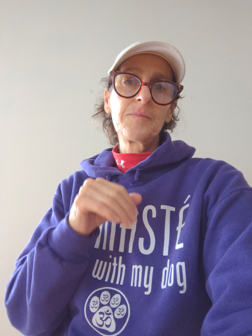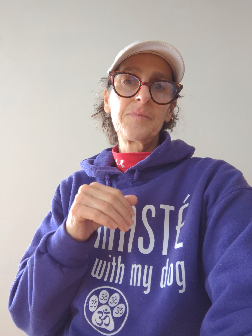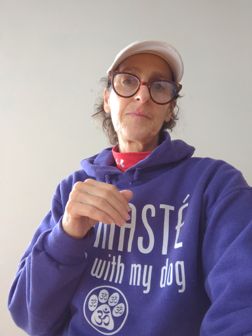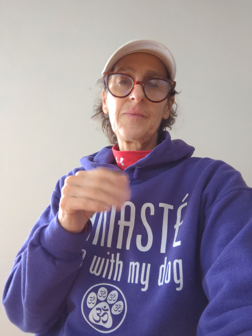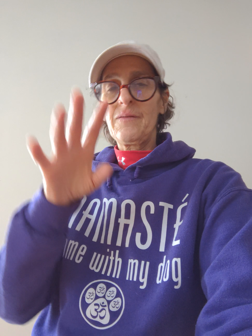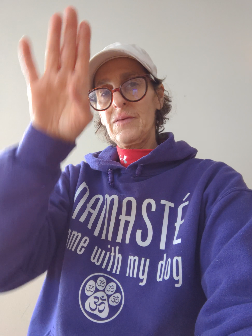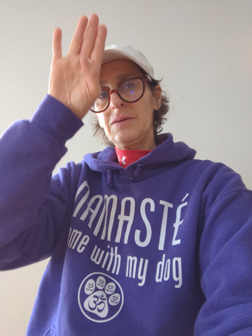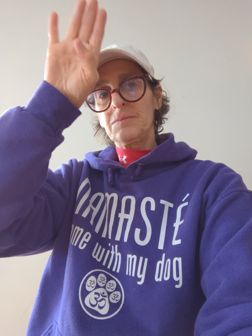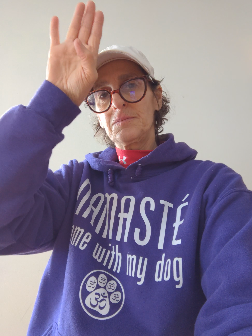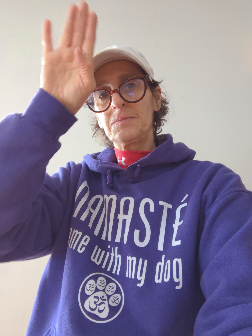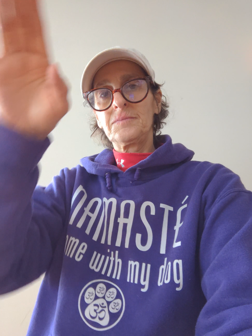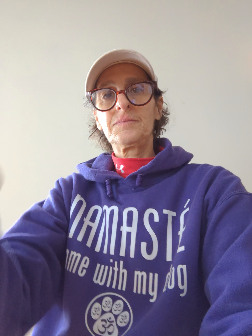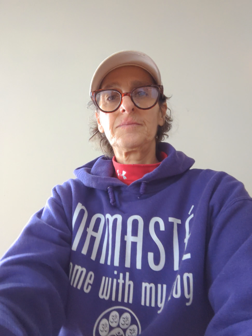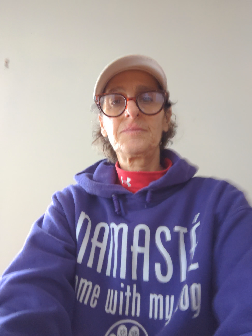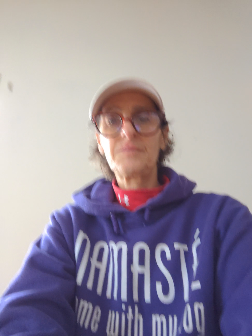fireman